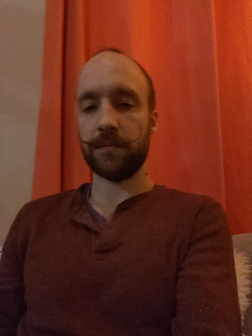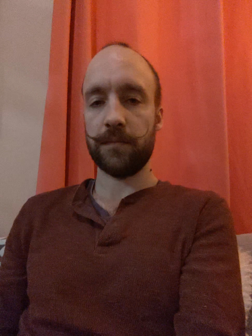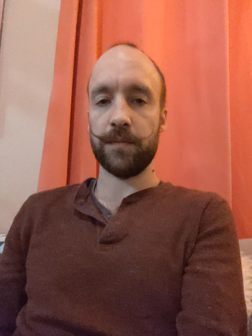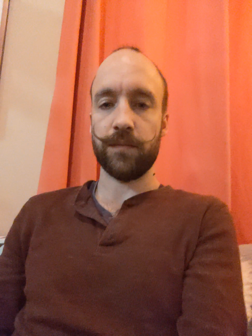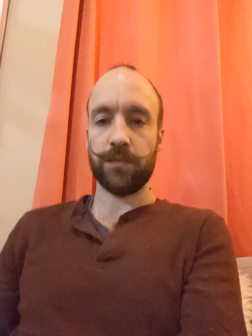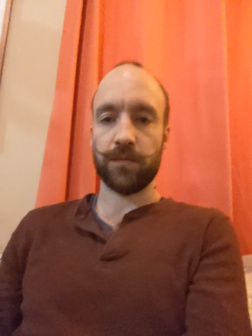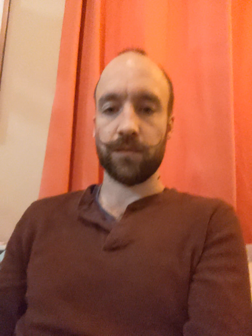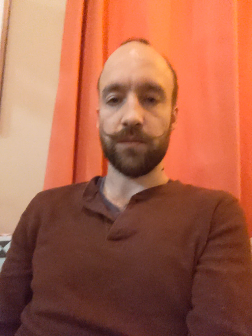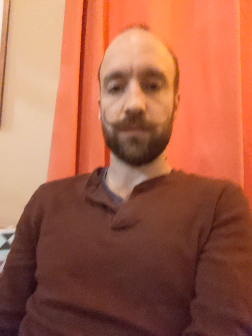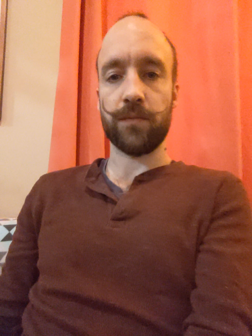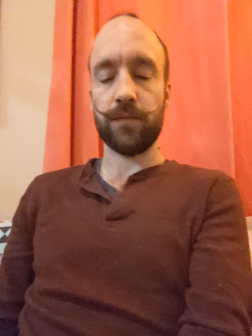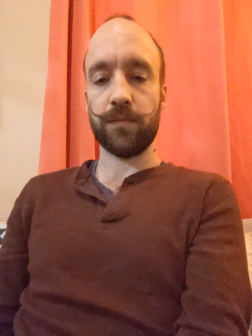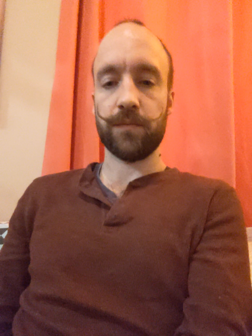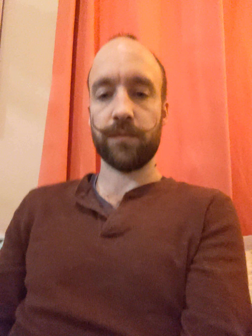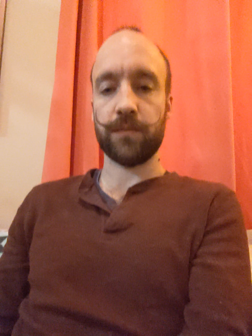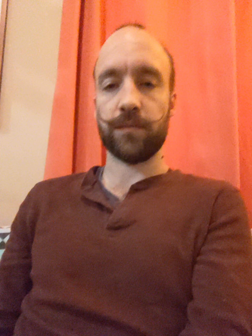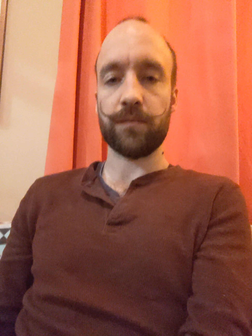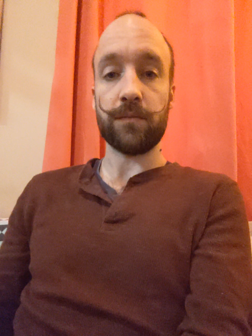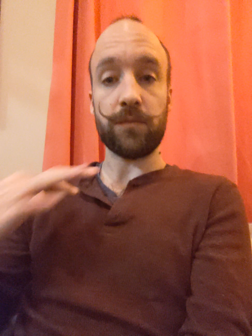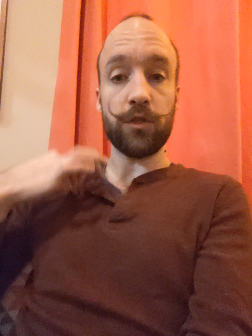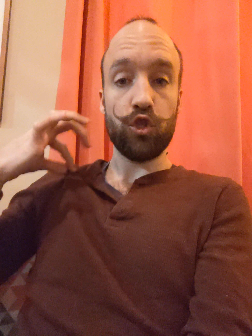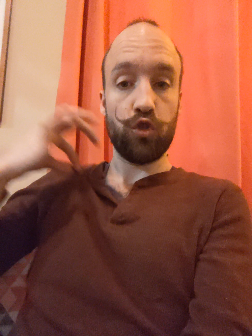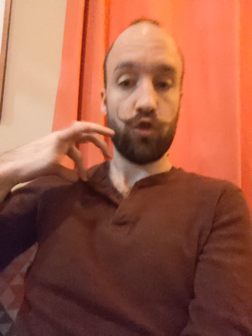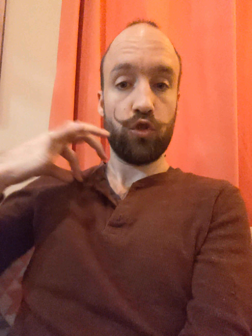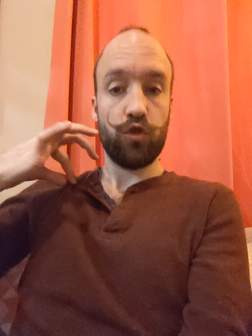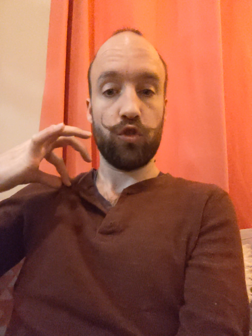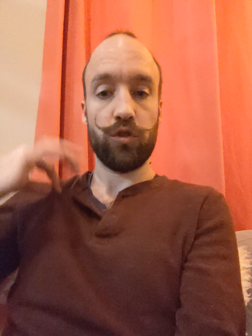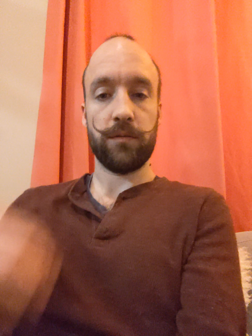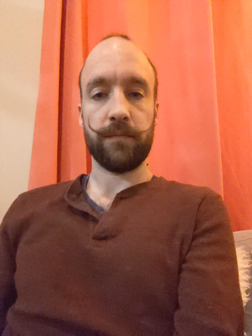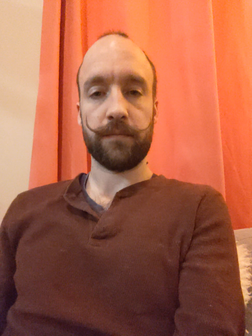shirt